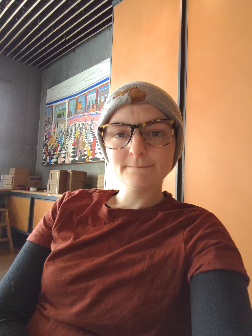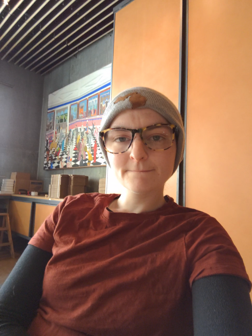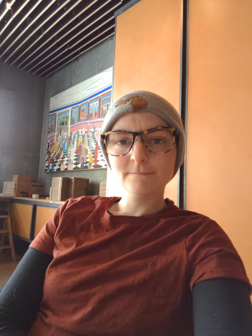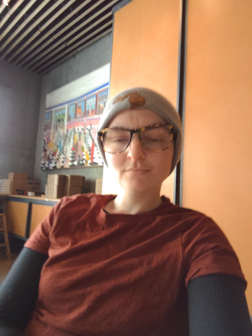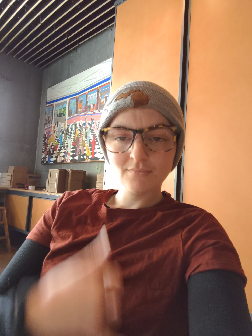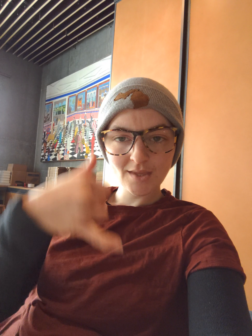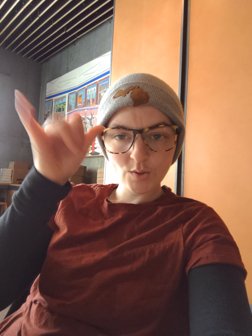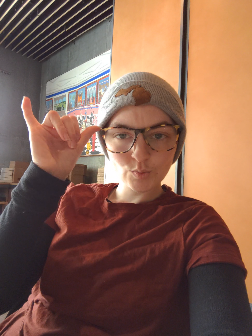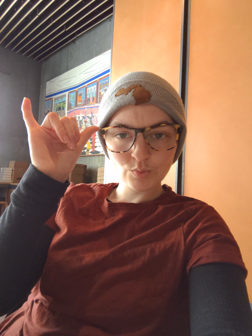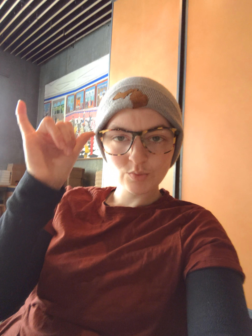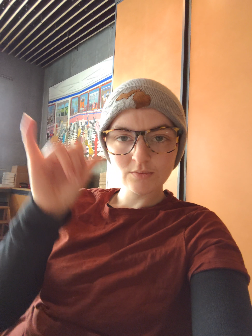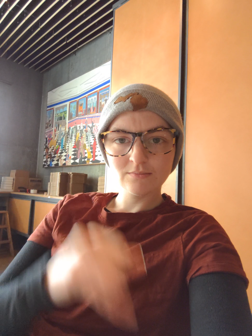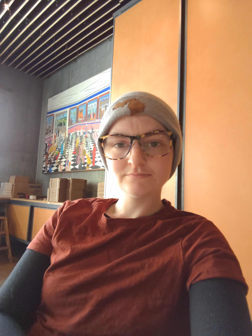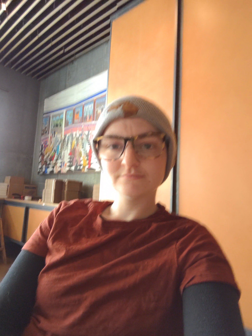cow